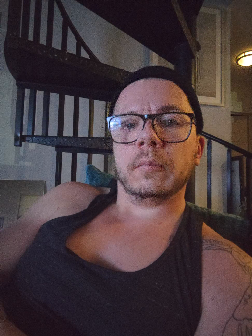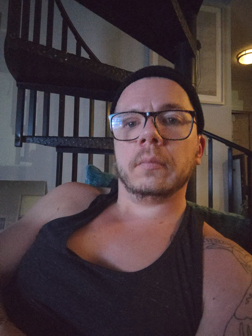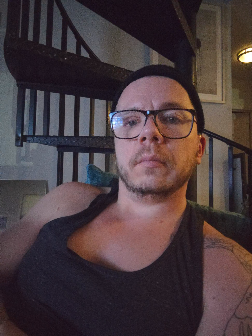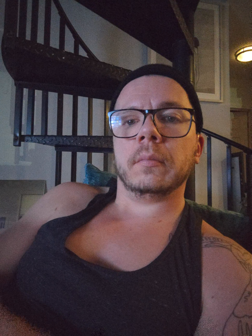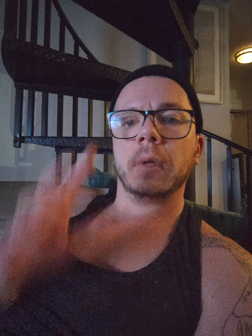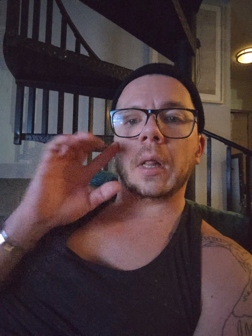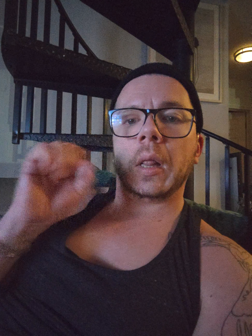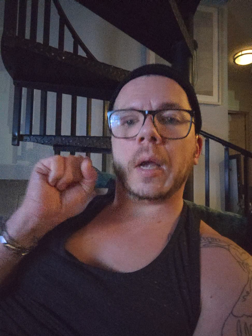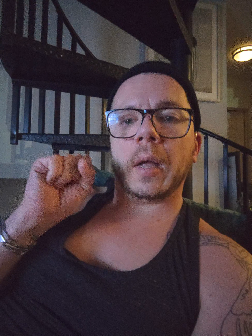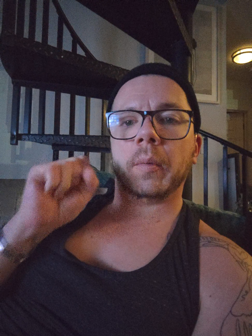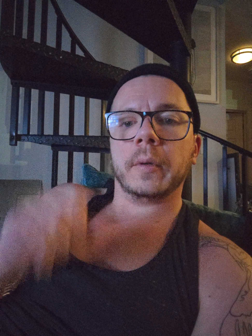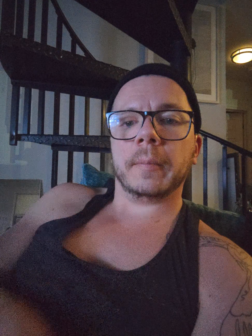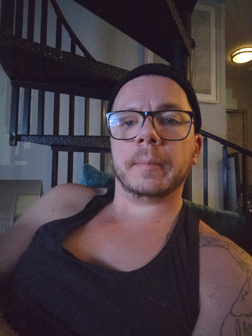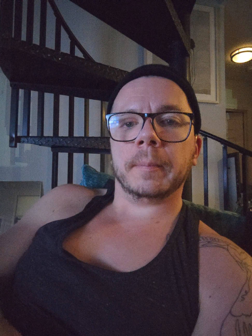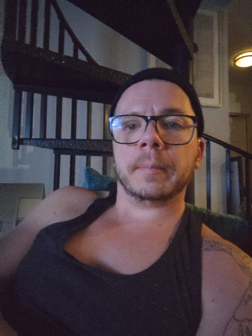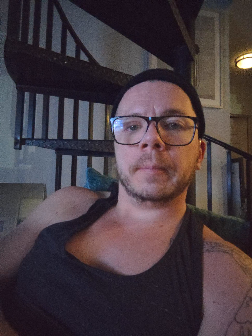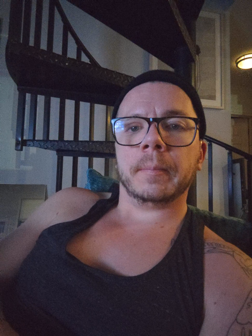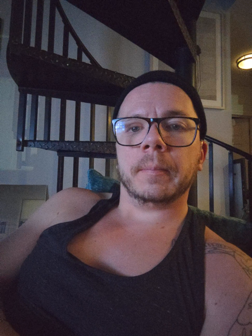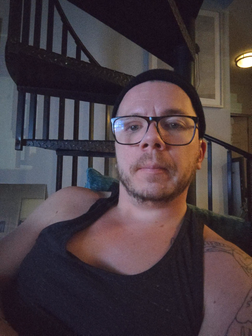loud